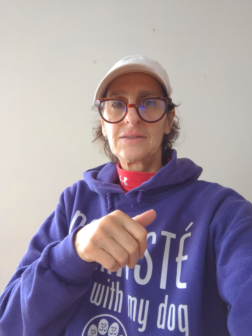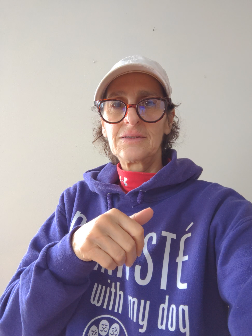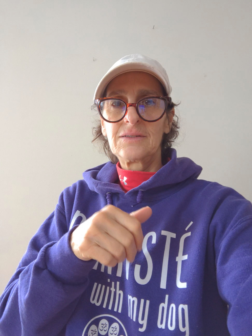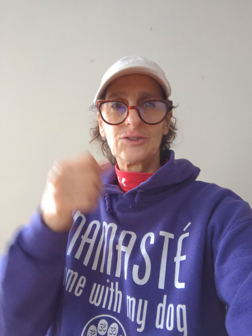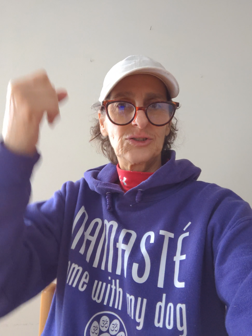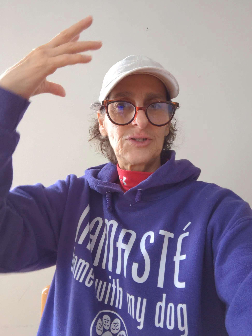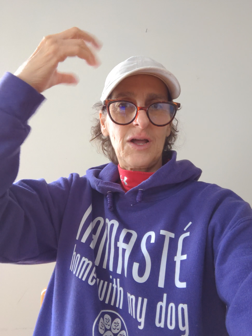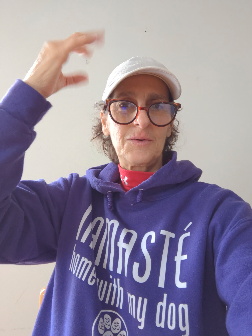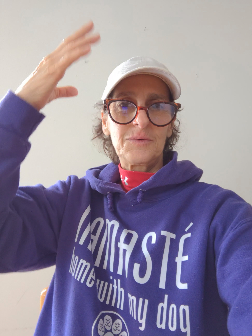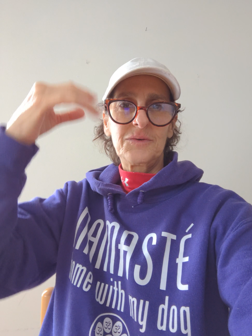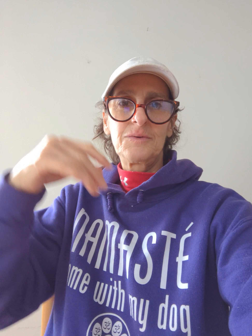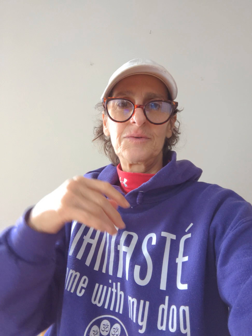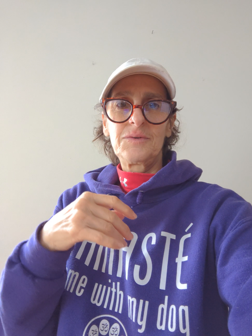shower